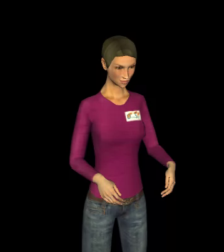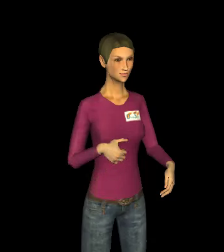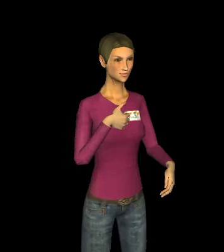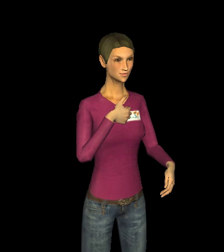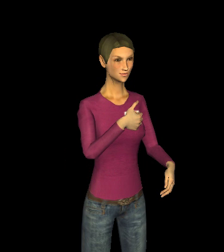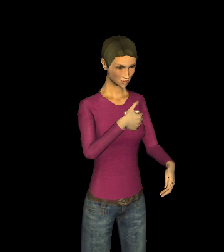غني